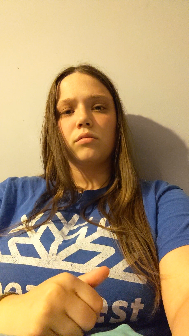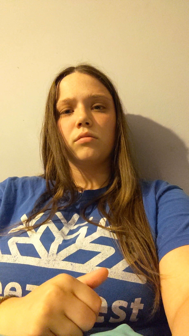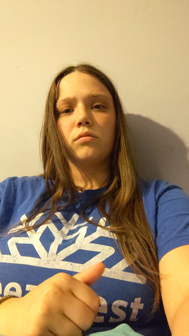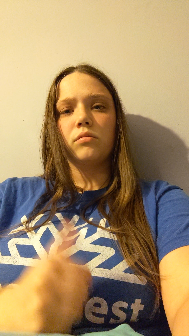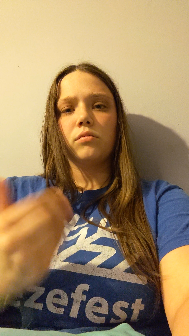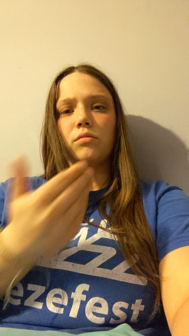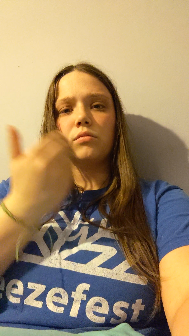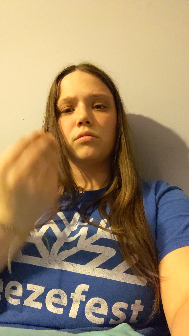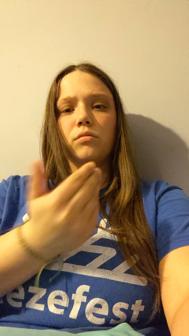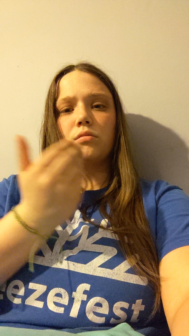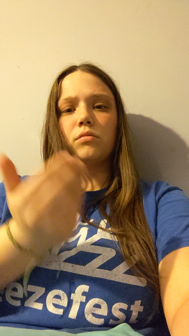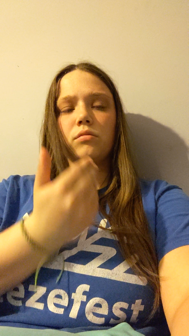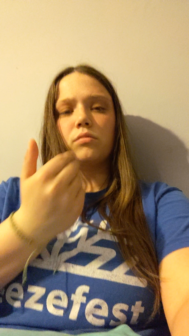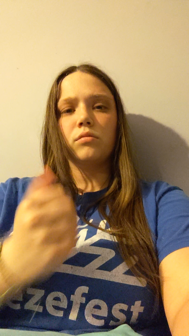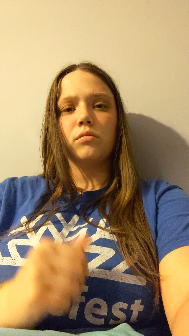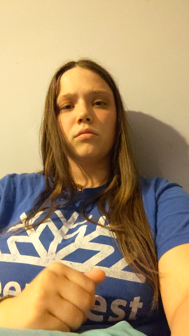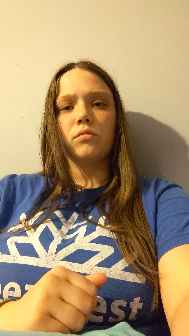new